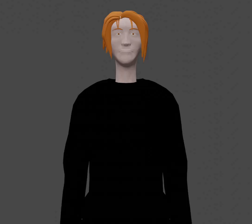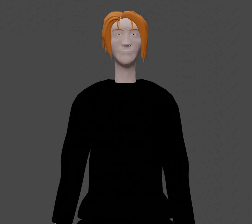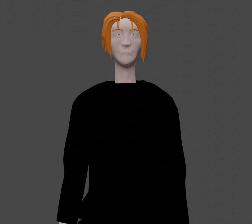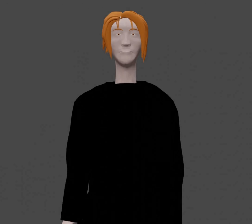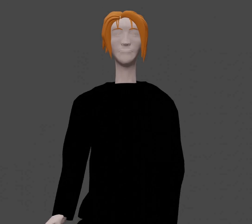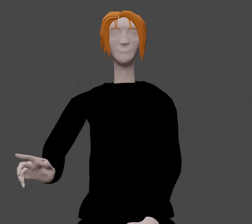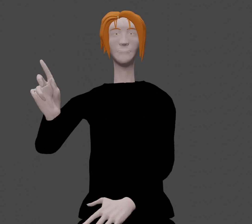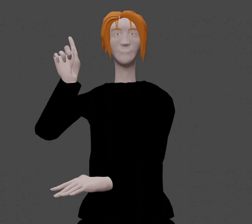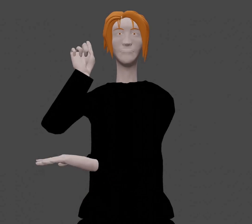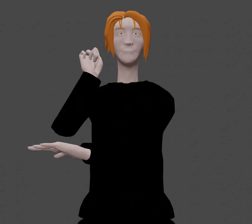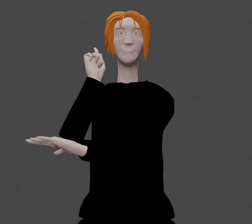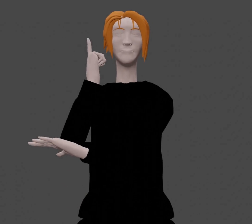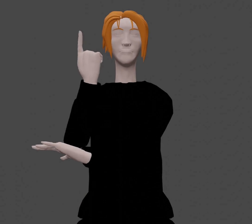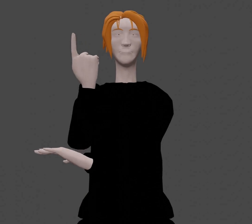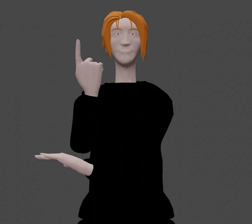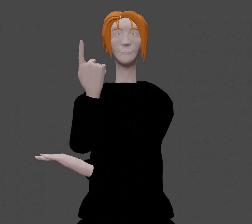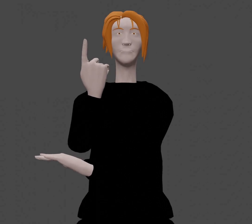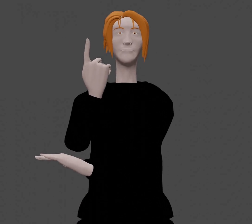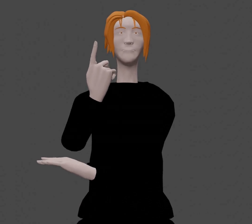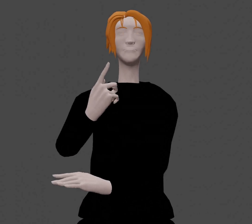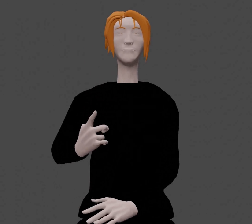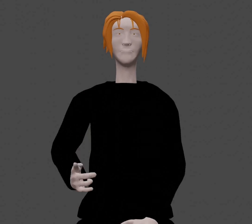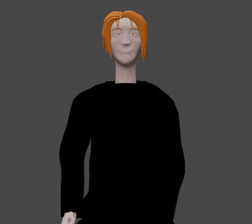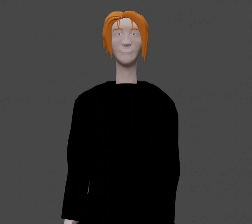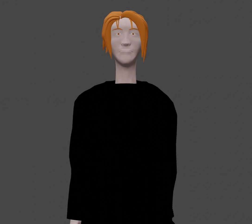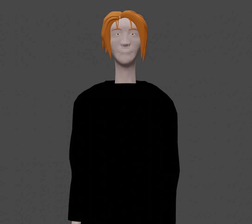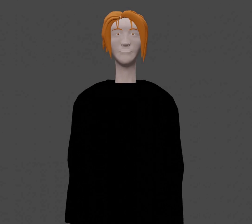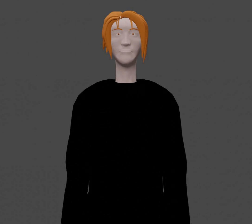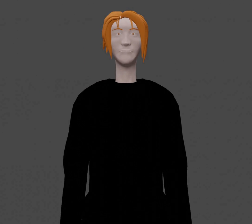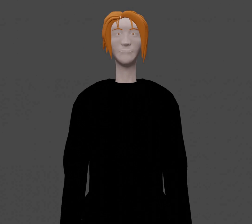Auckland